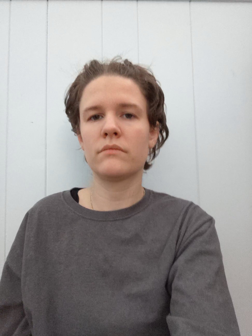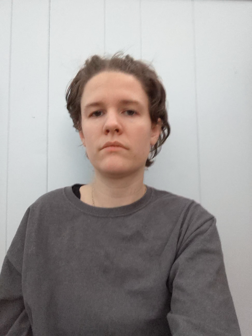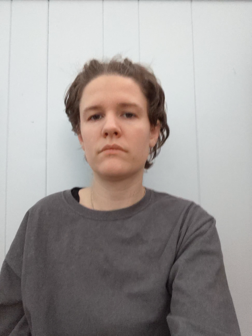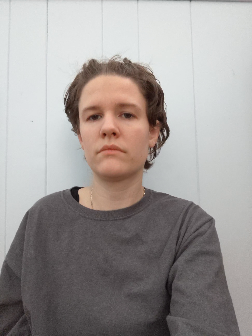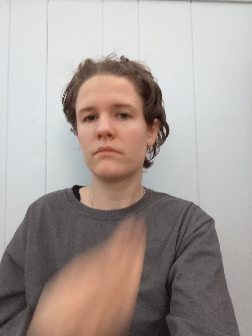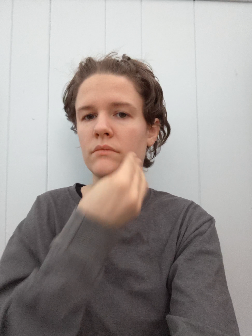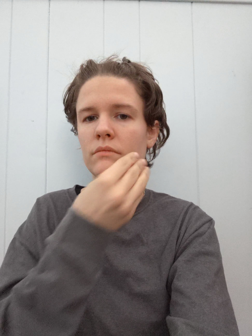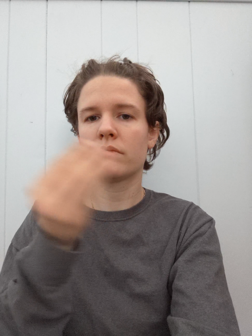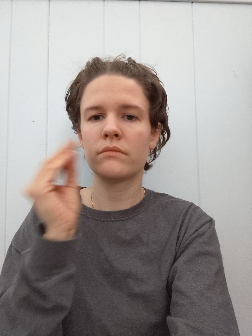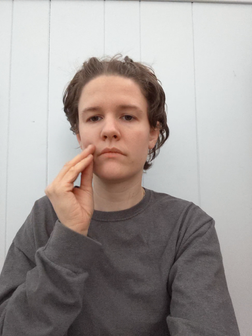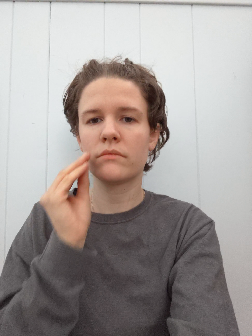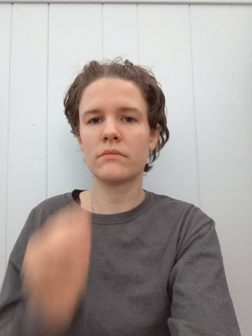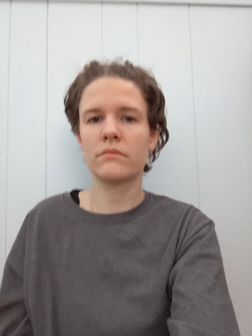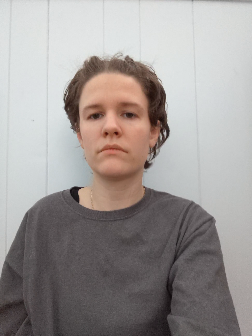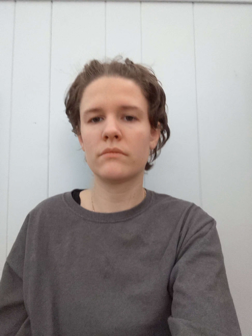flower